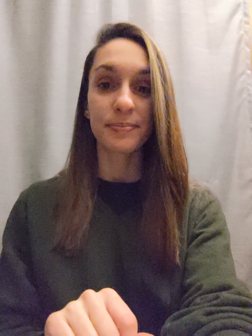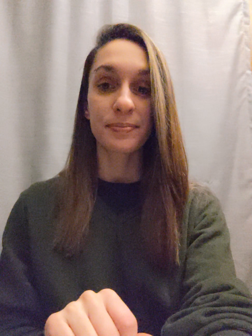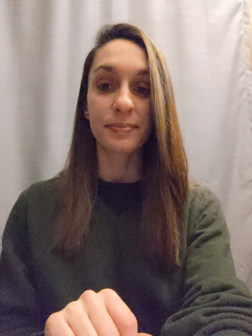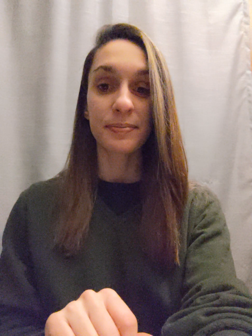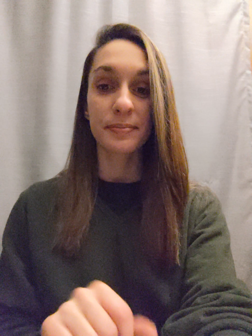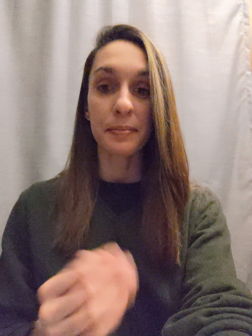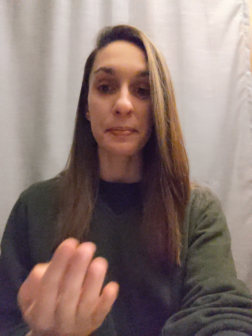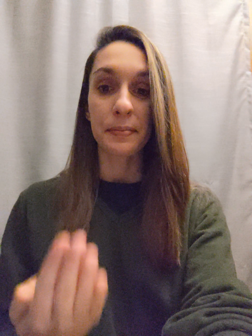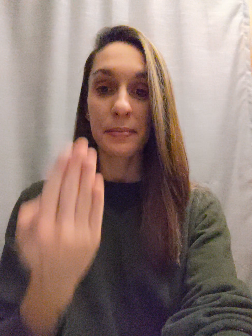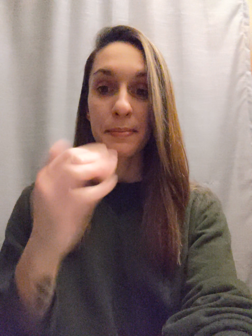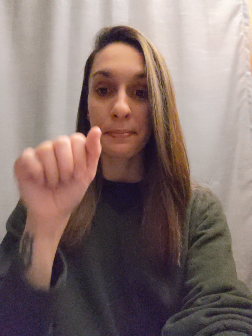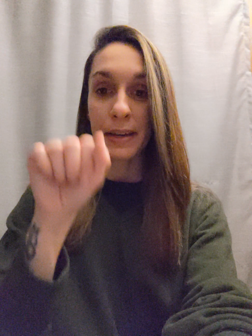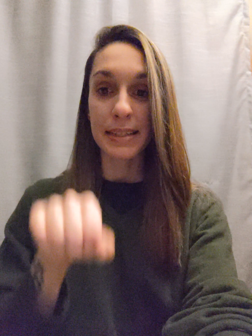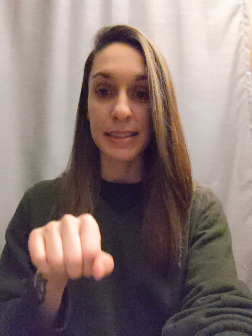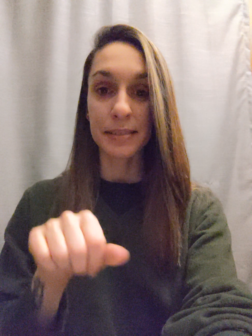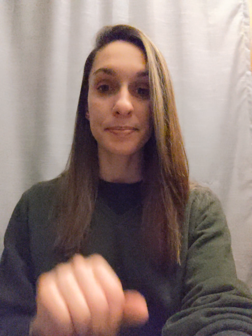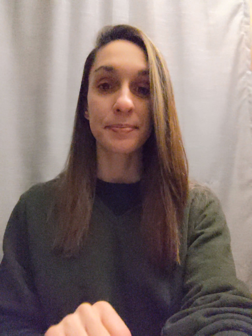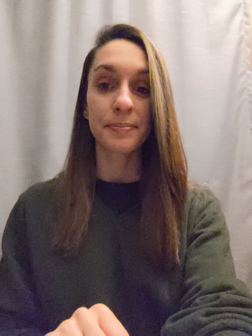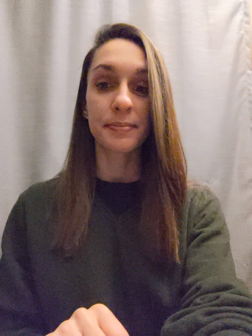mitten